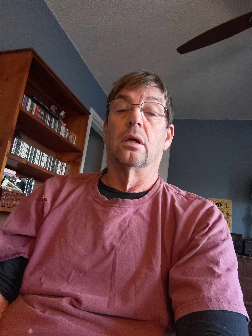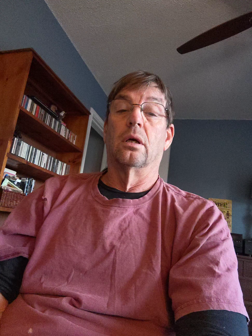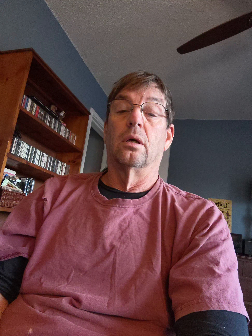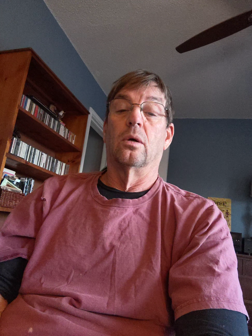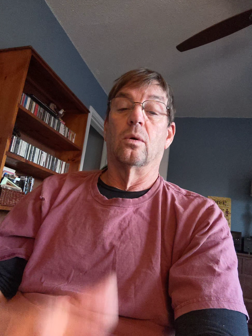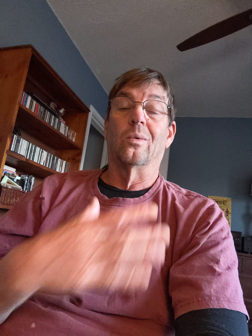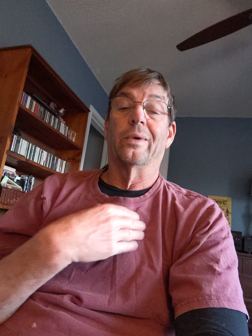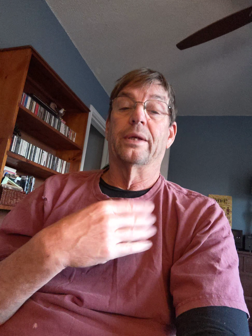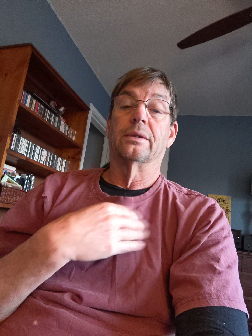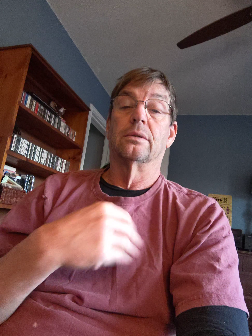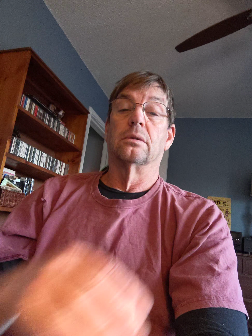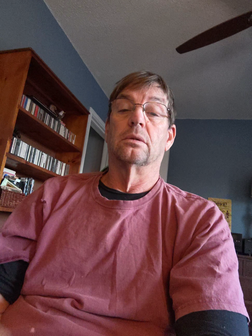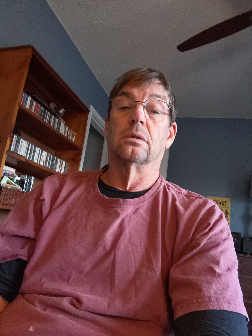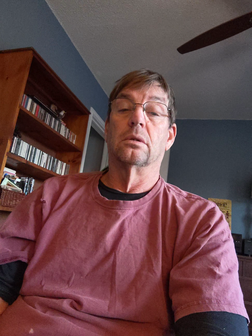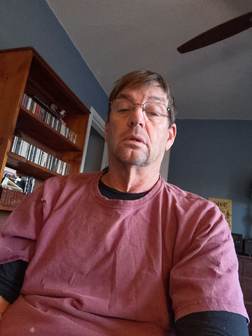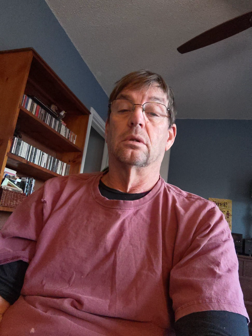white